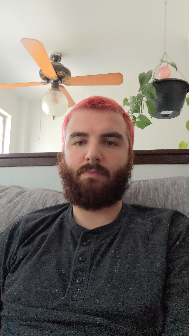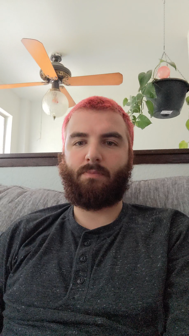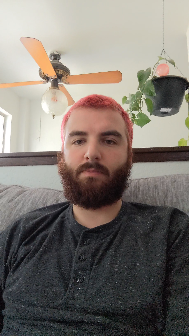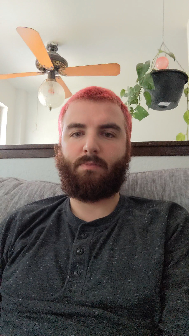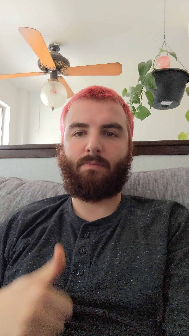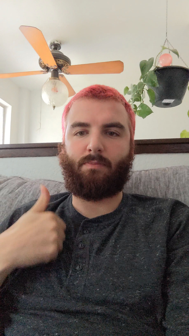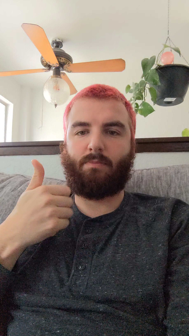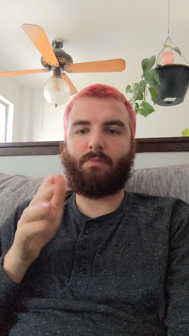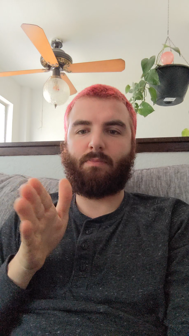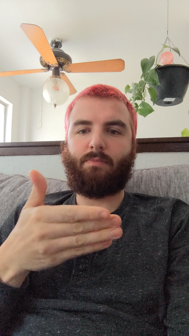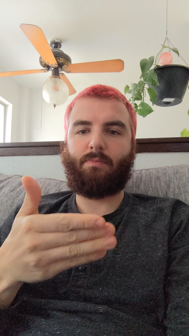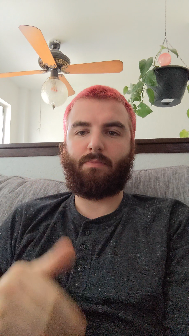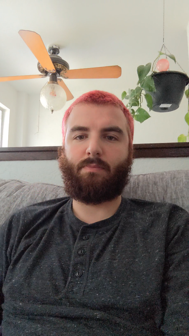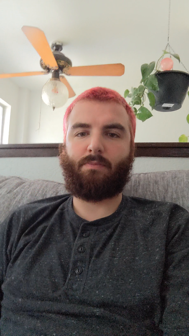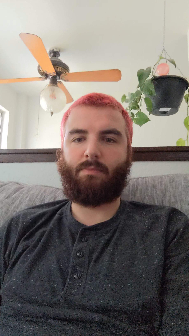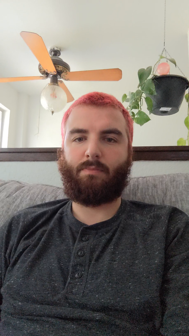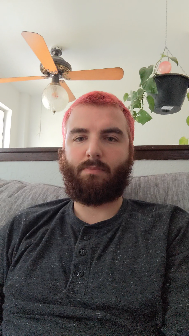living room